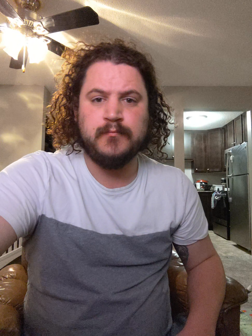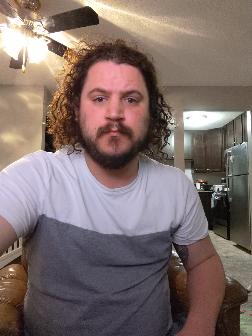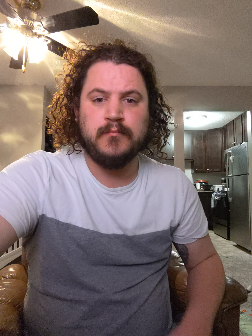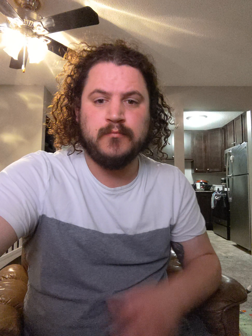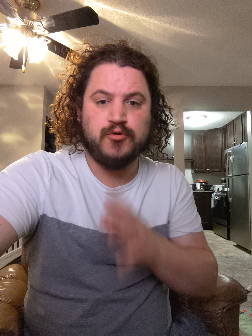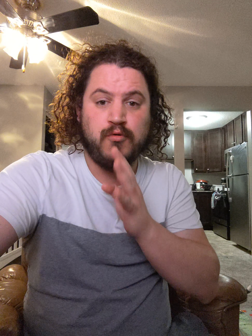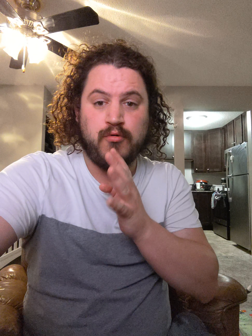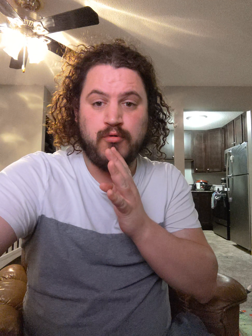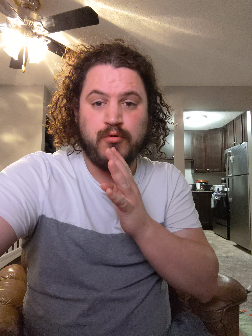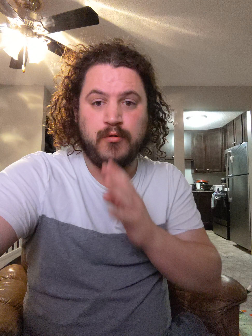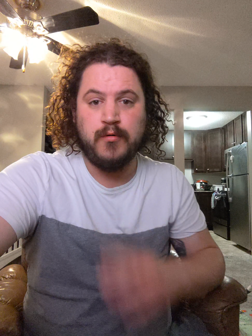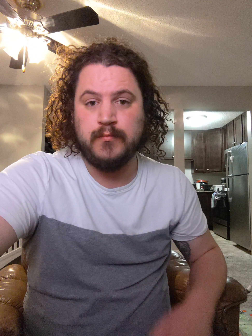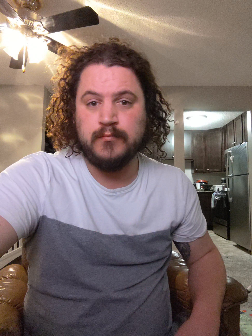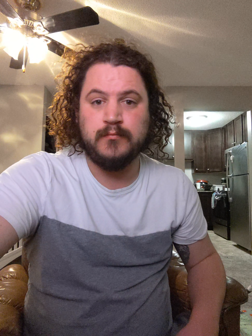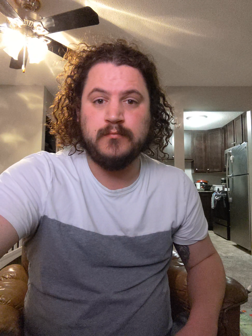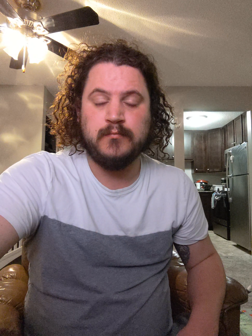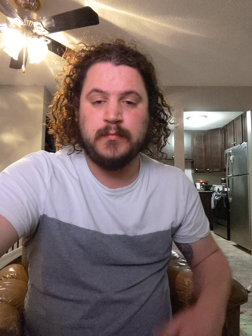talk